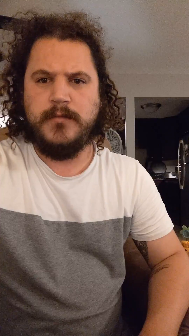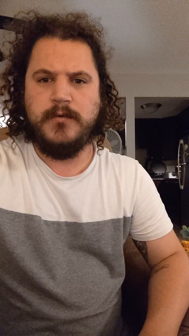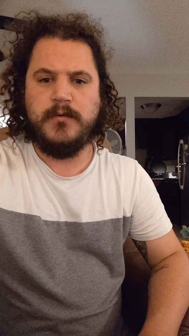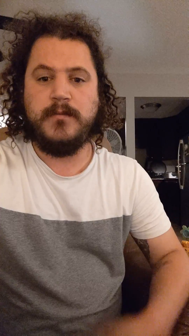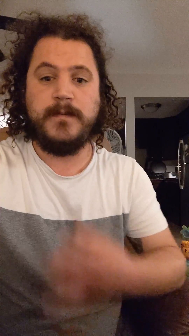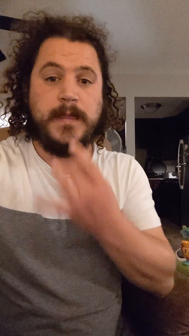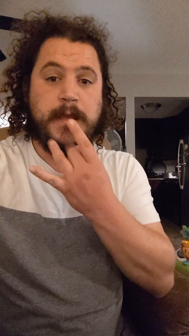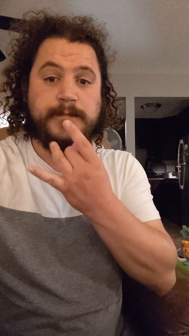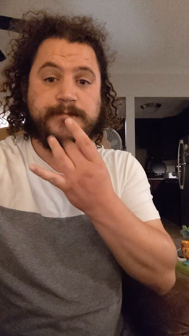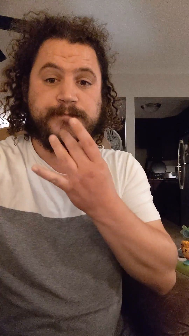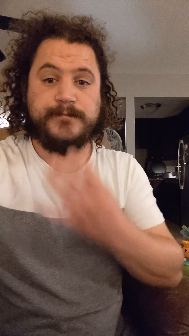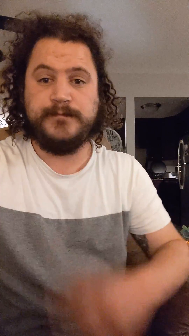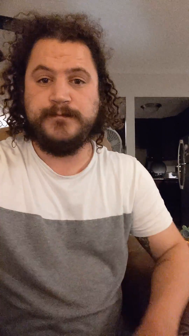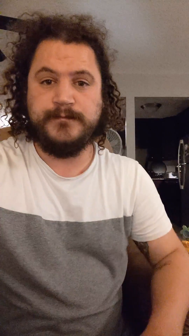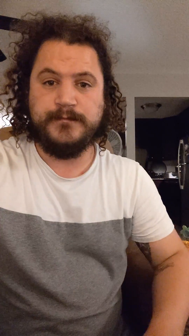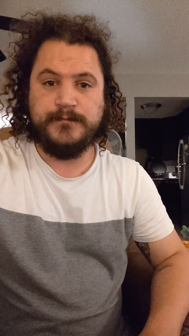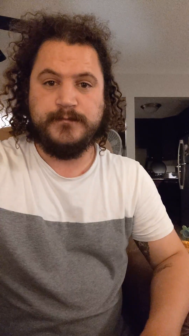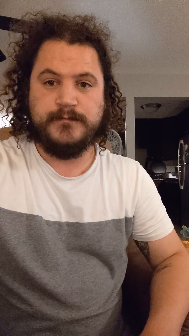light bulb